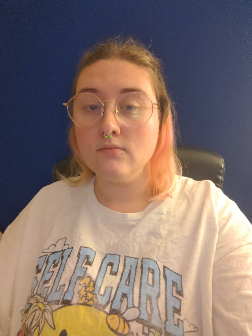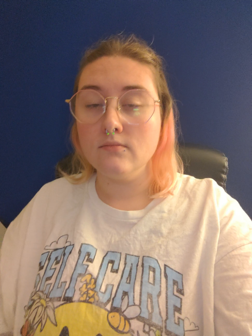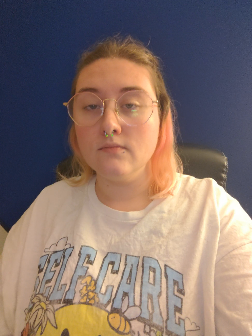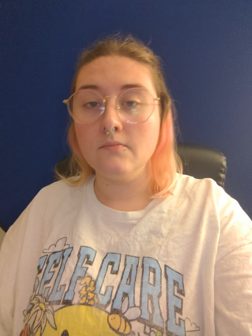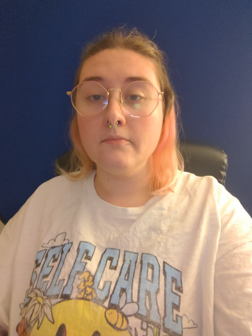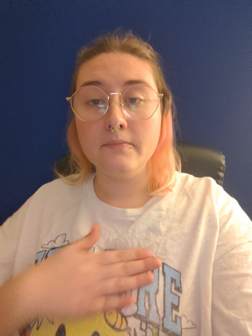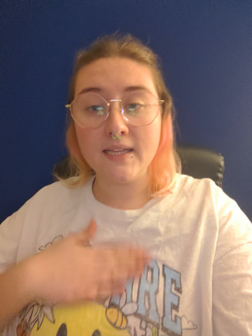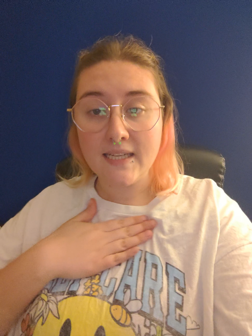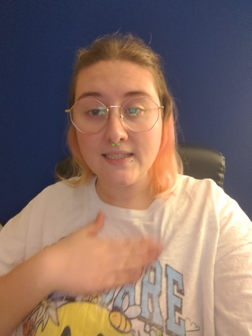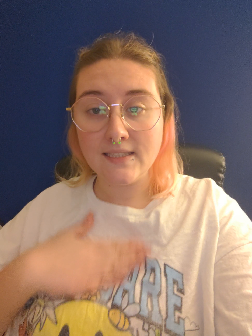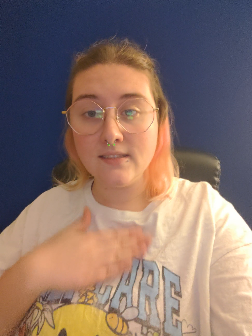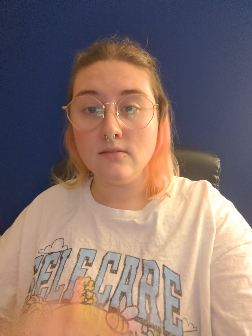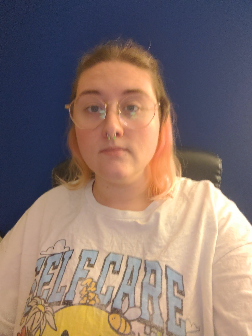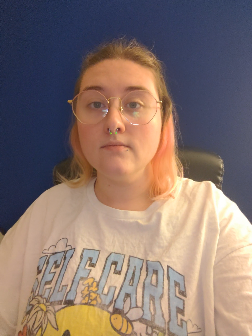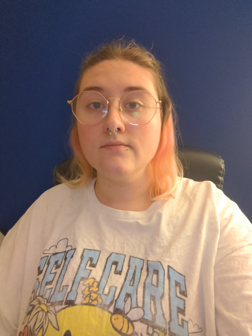please